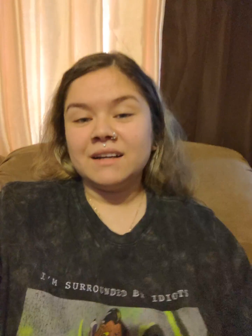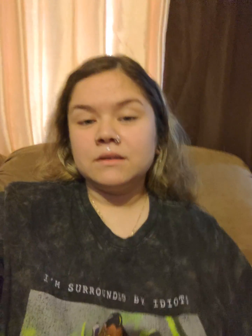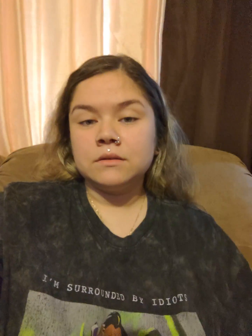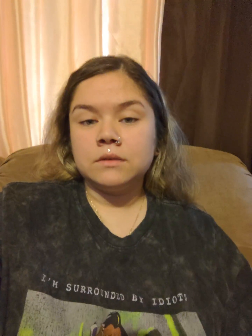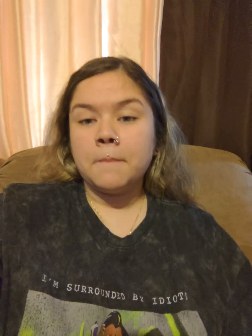but